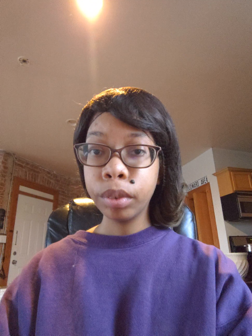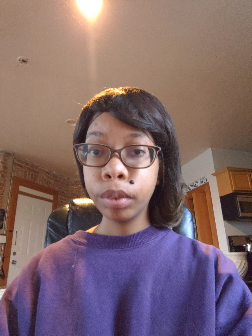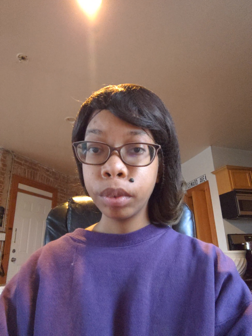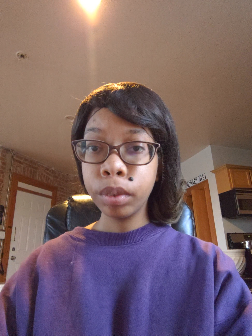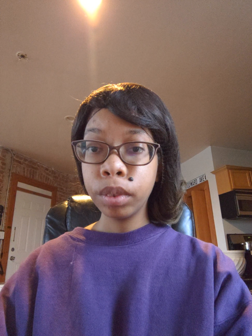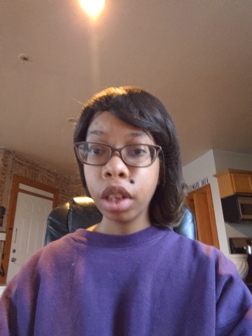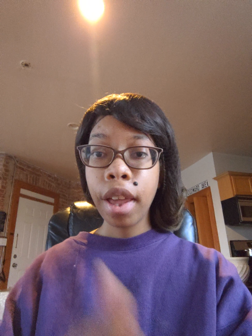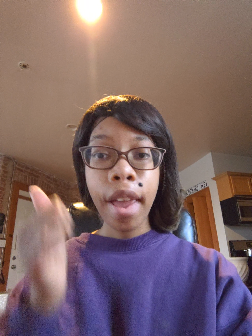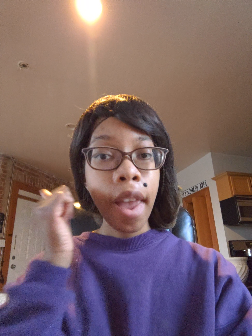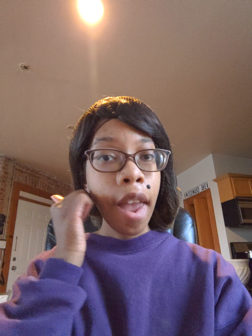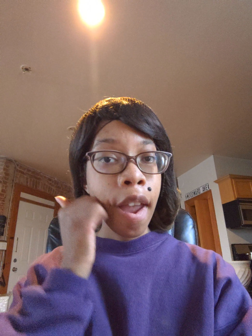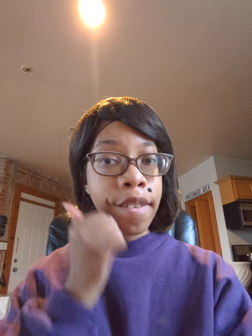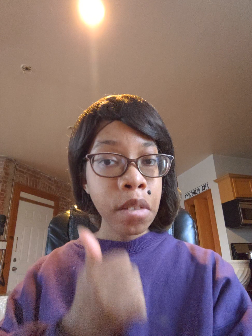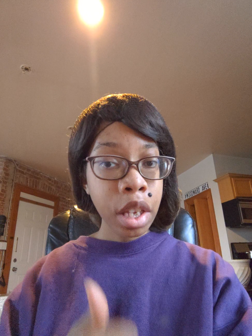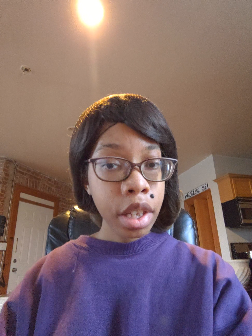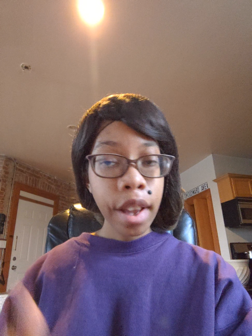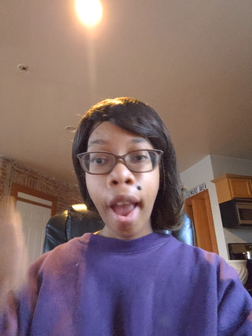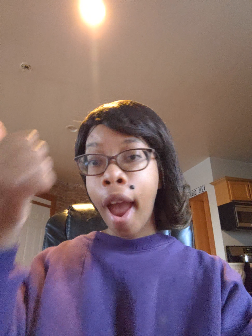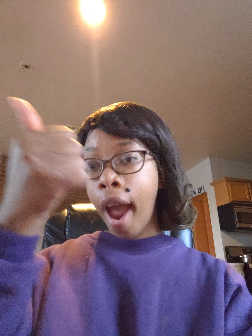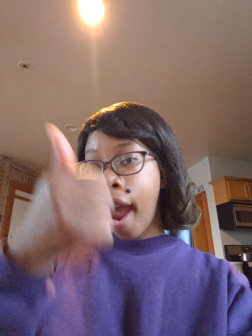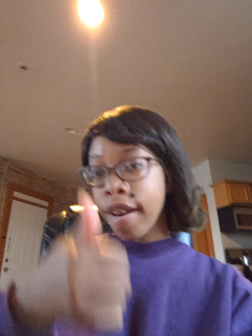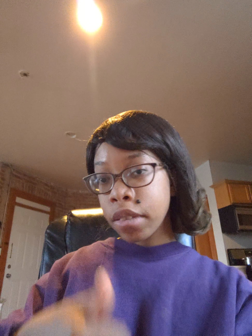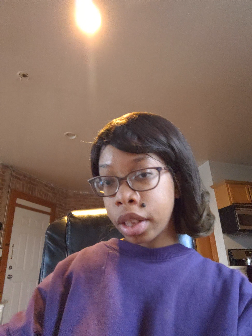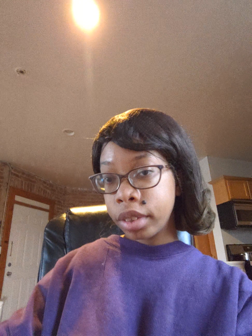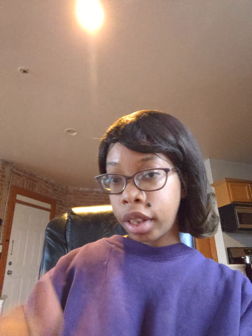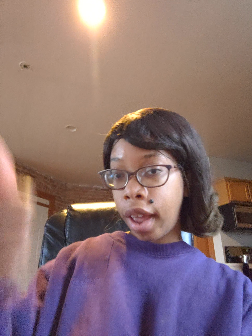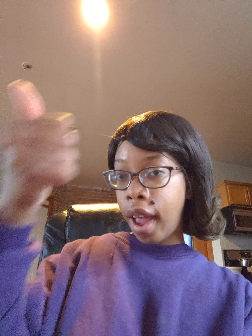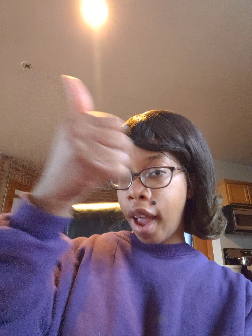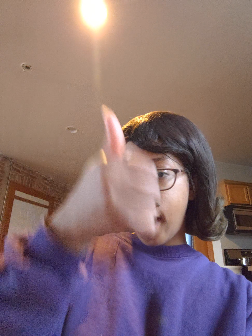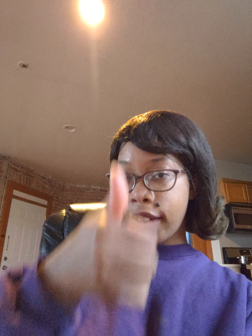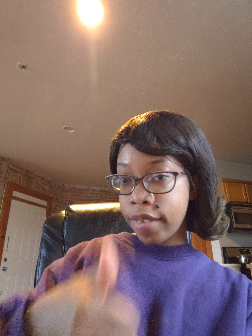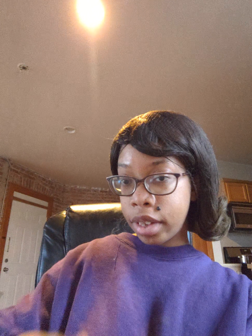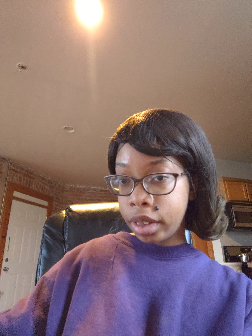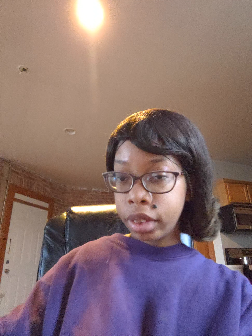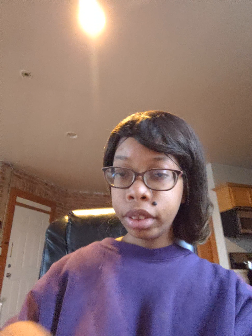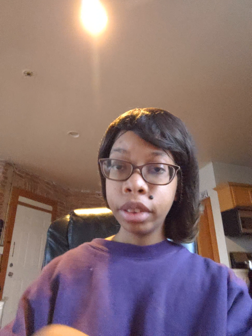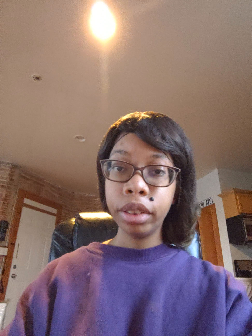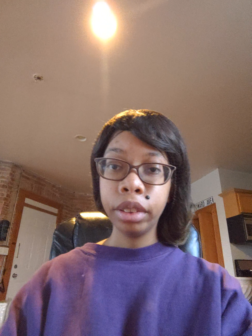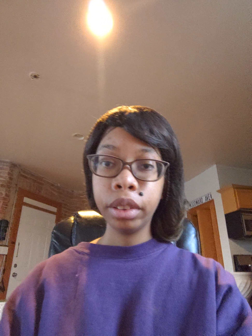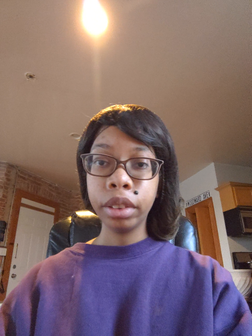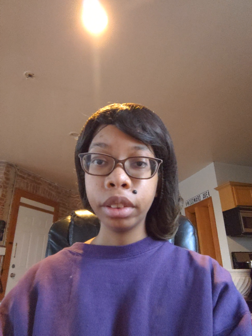every